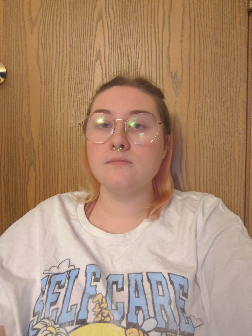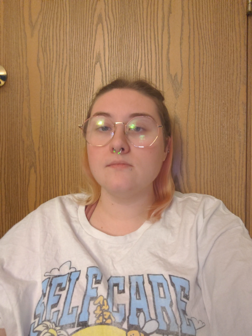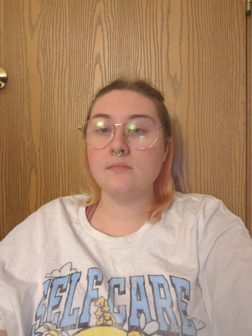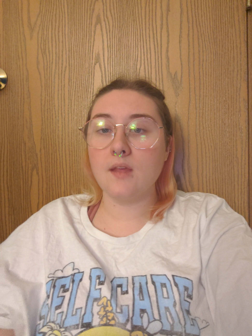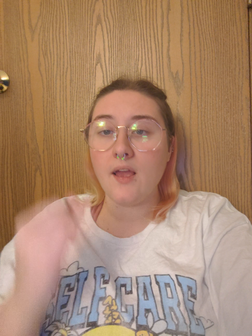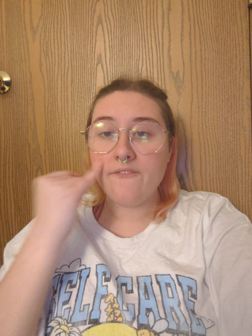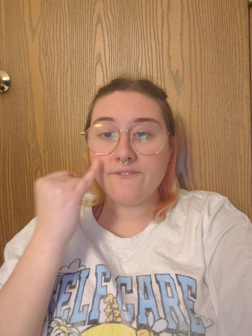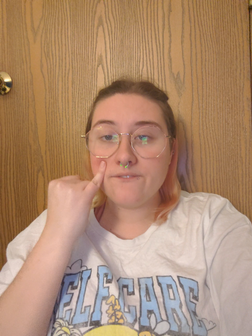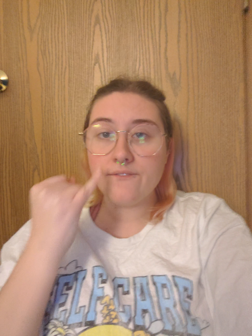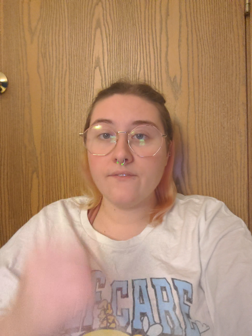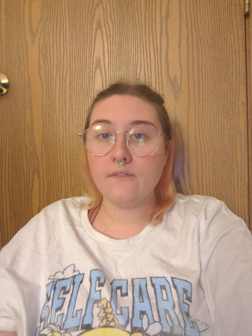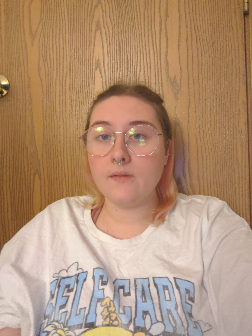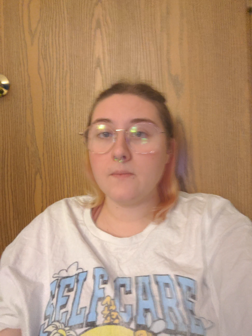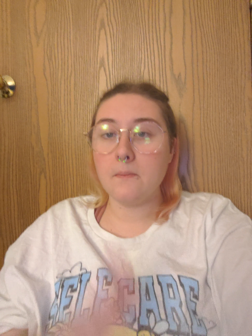if